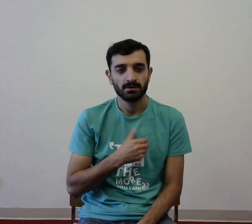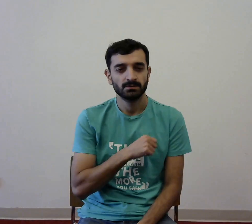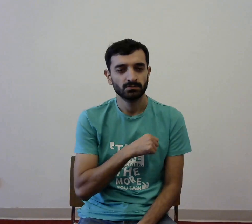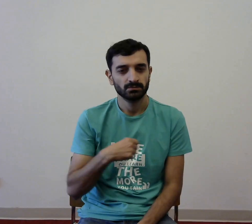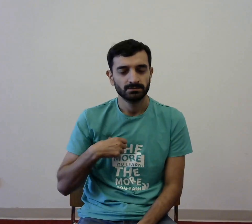özümü